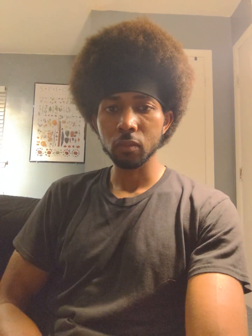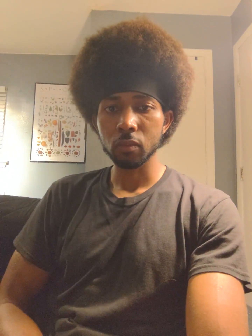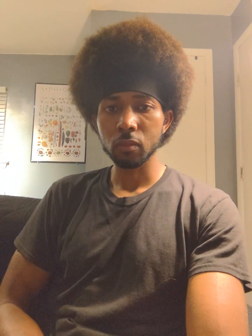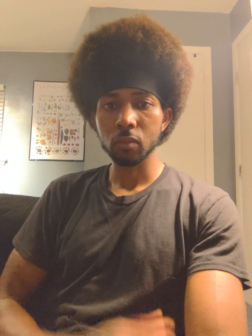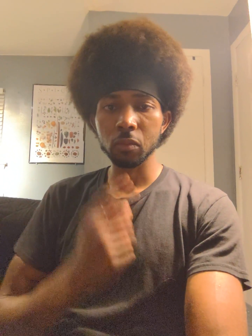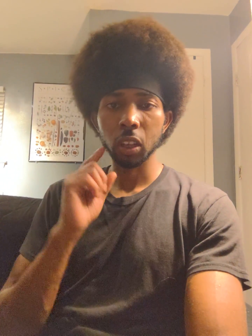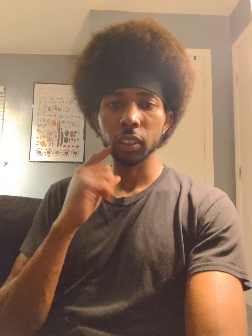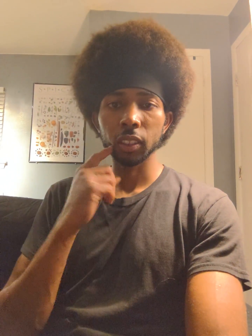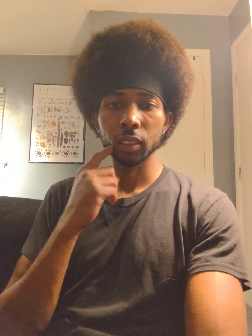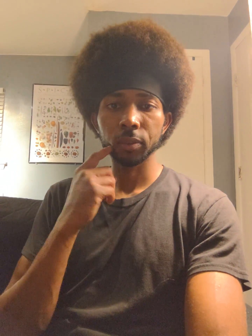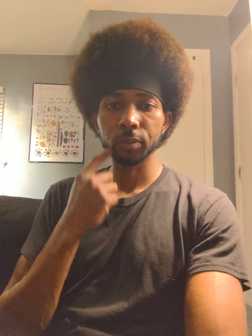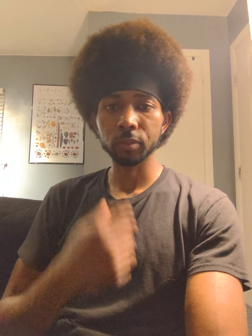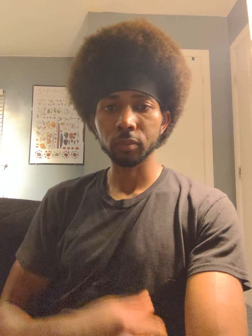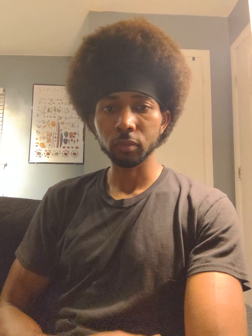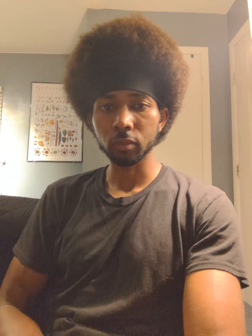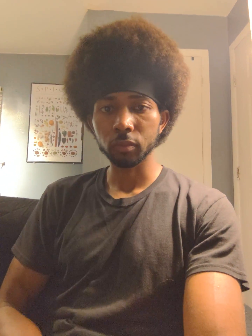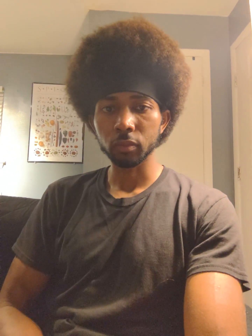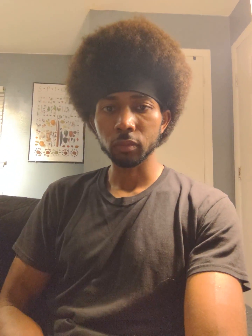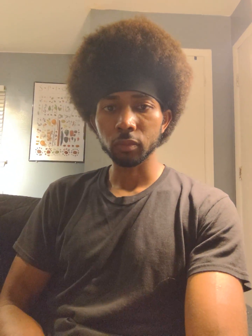candy